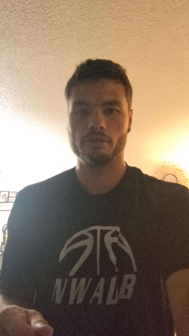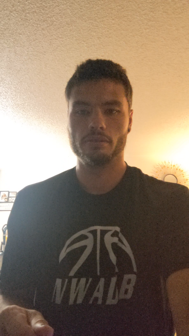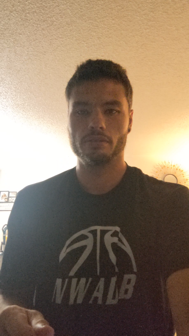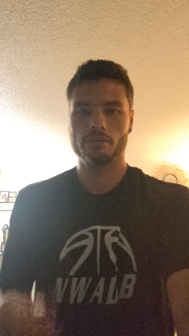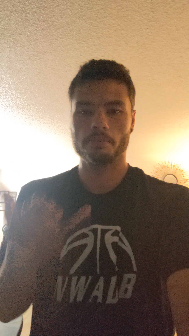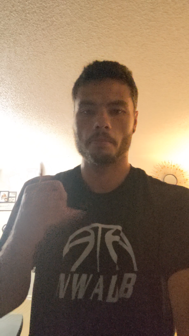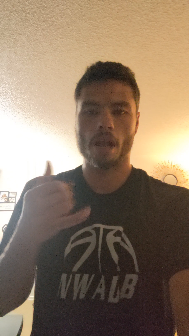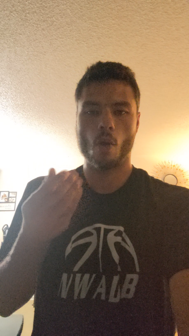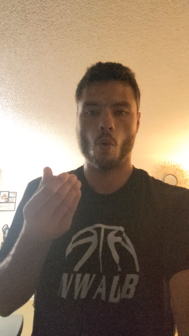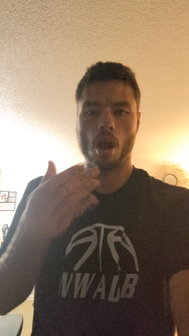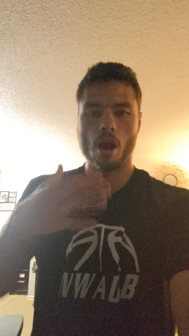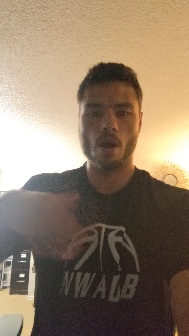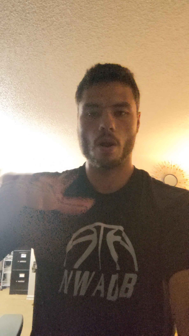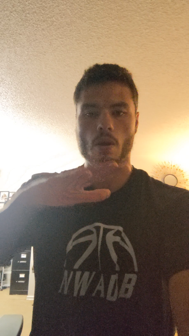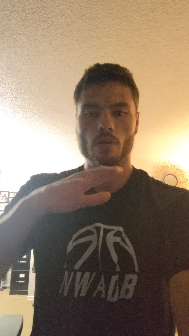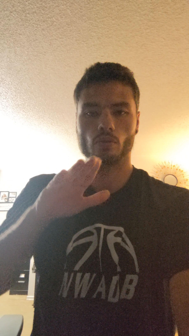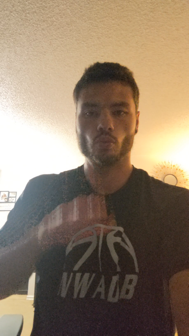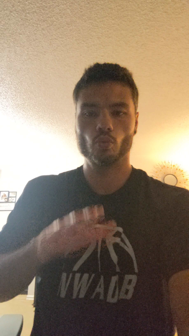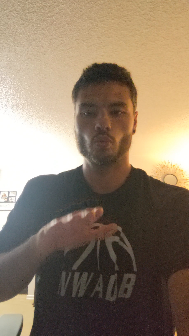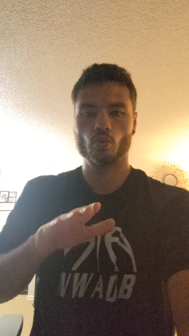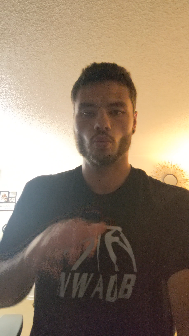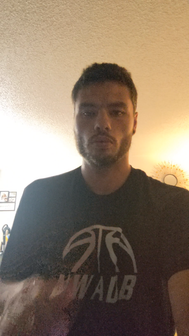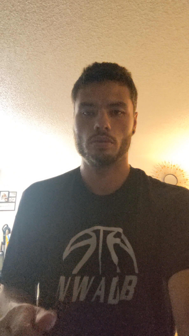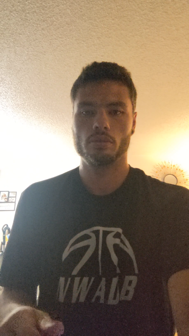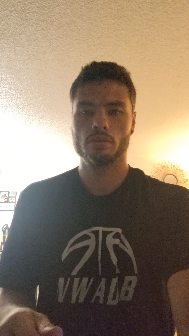playground